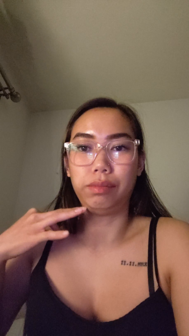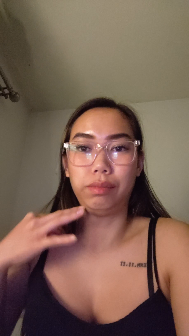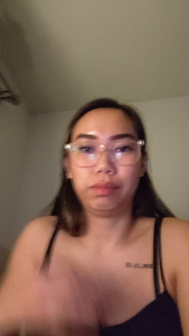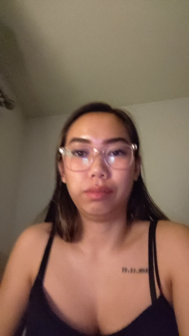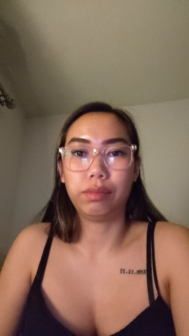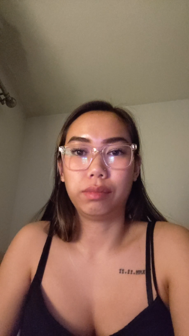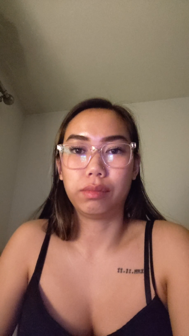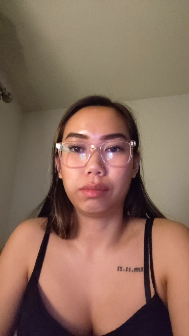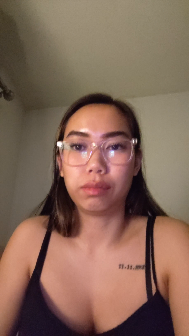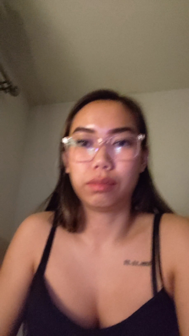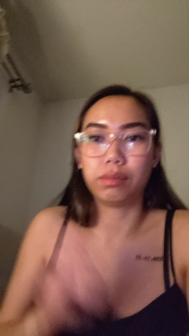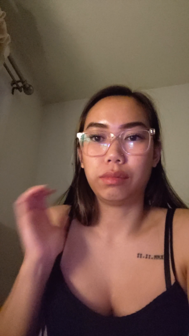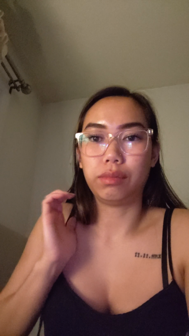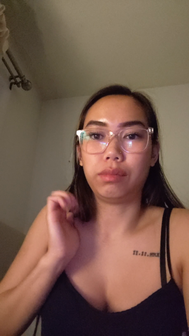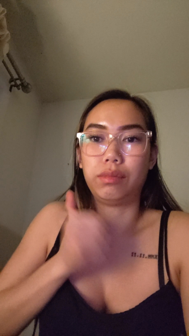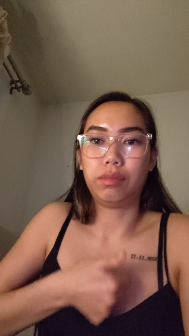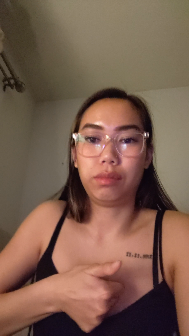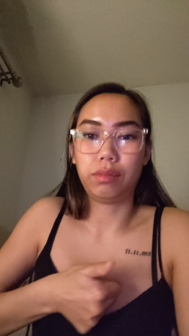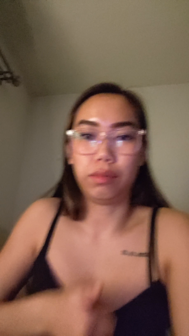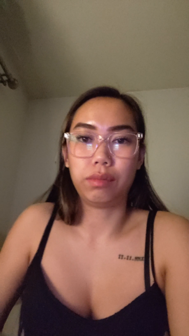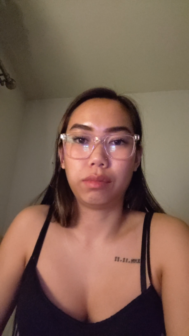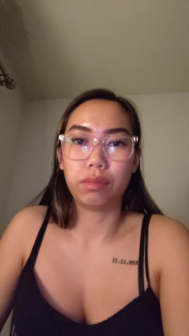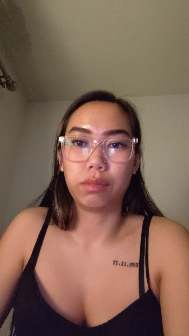coats